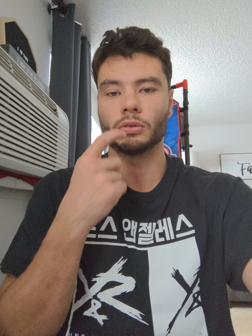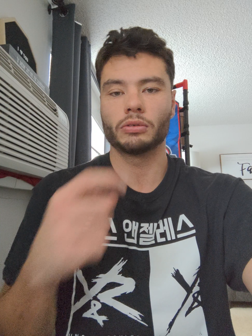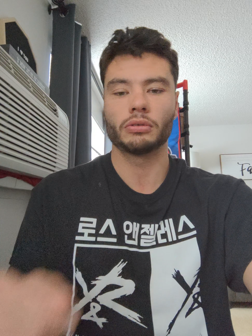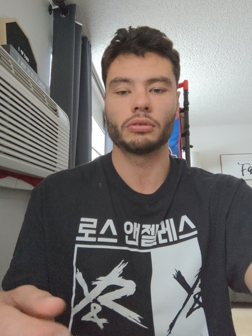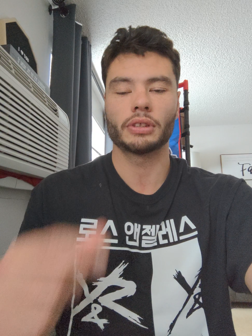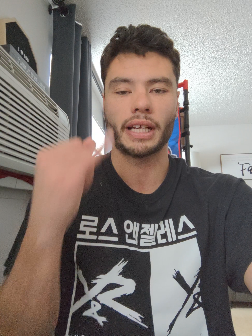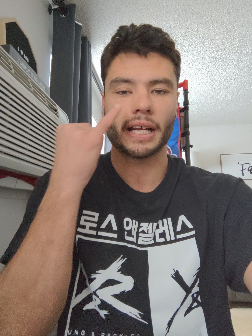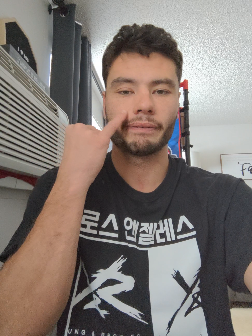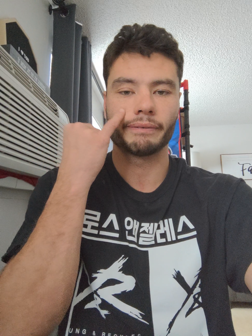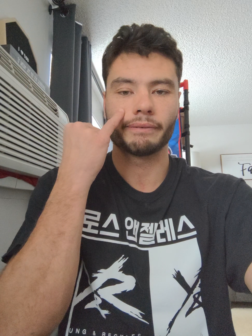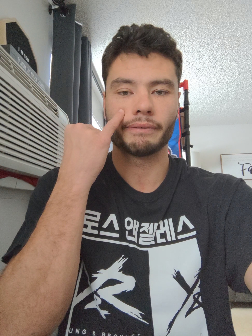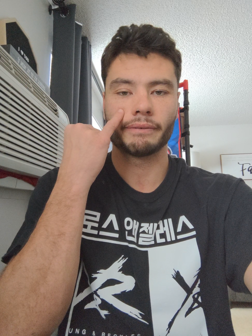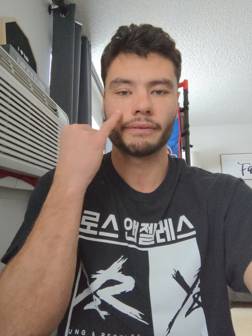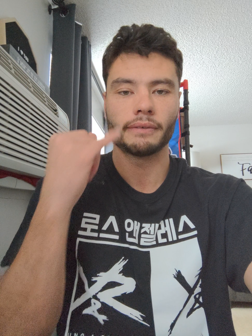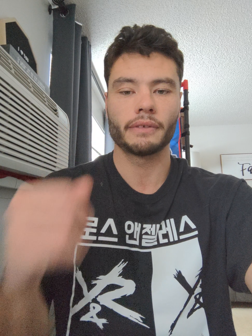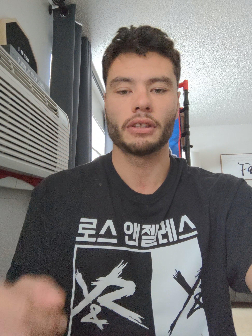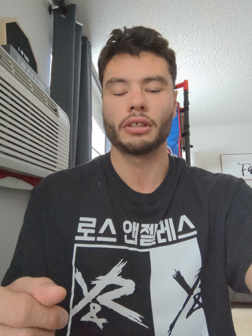if